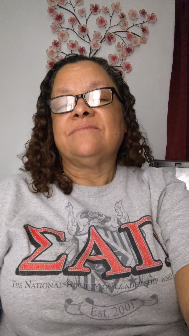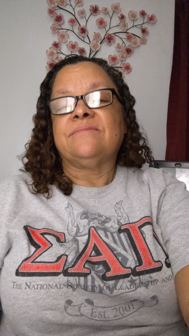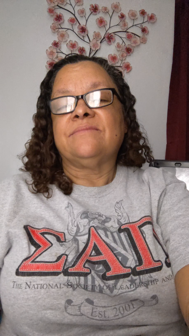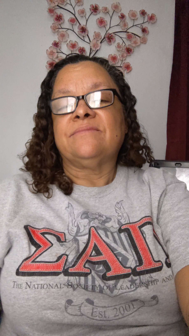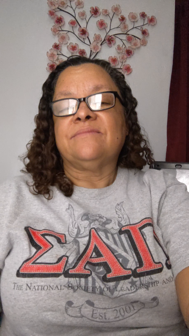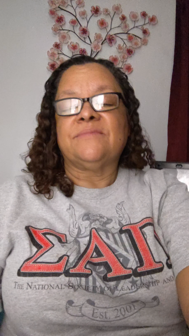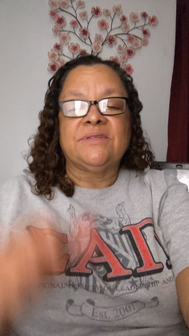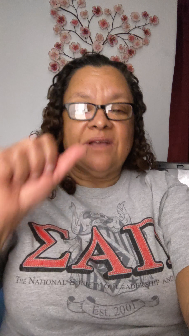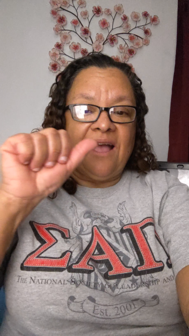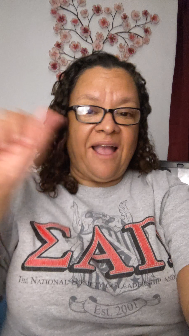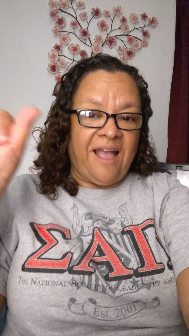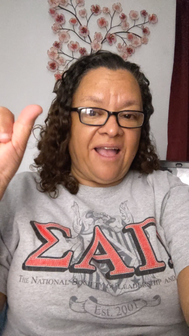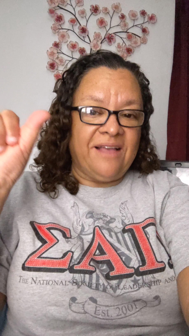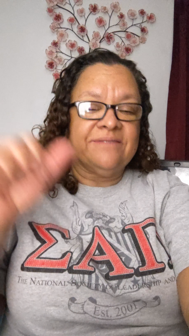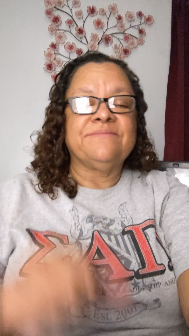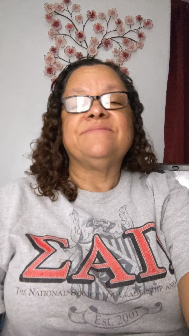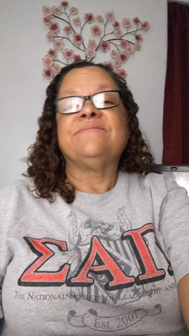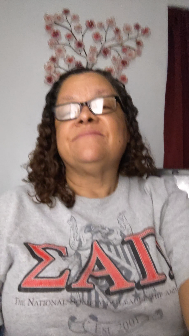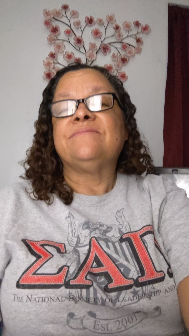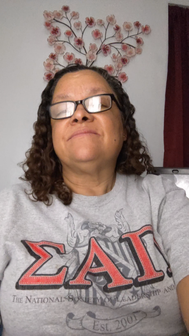a